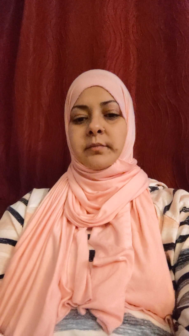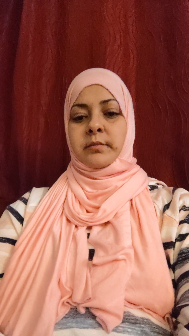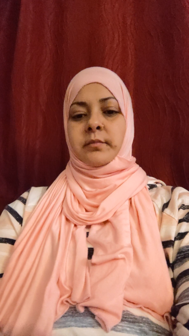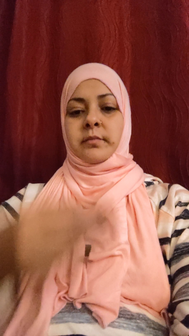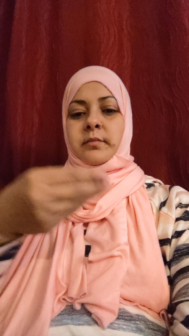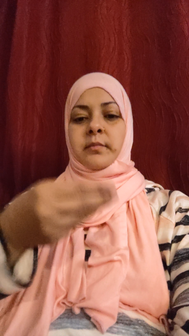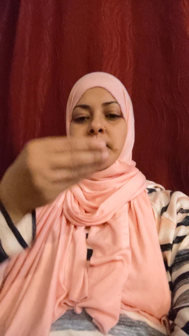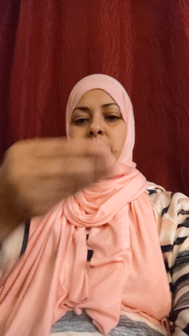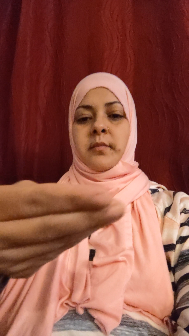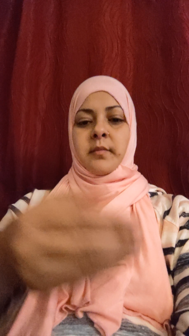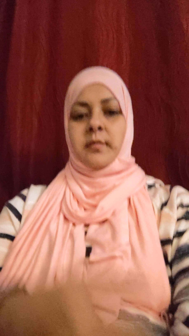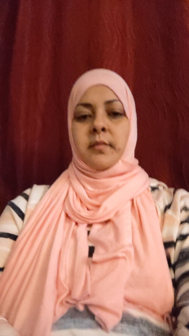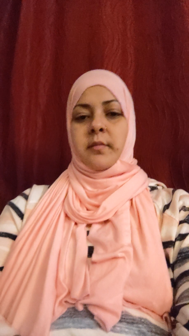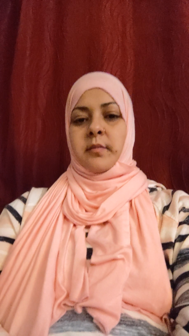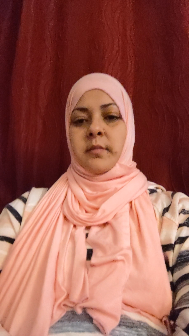buy